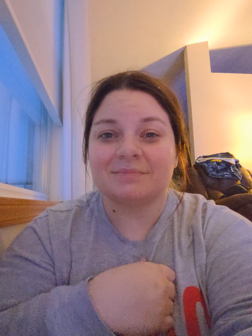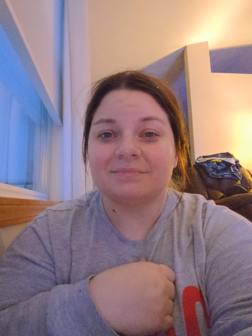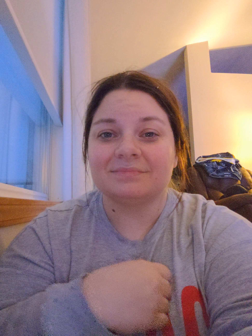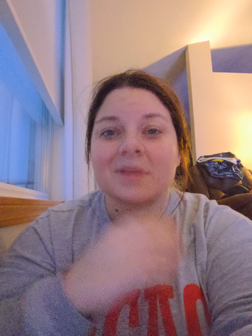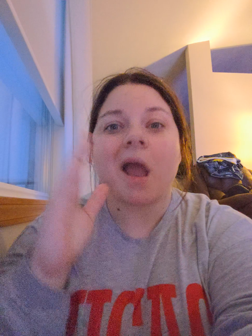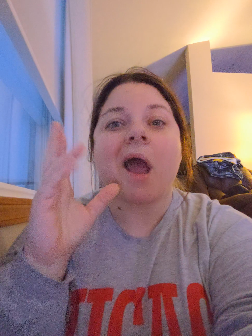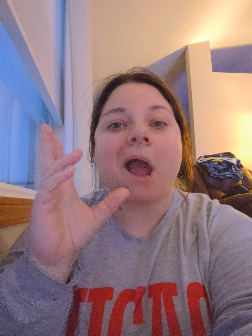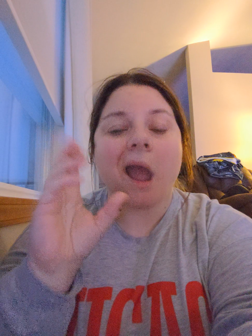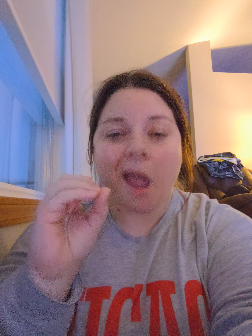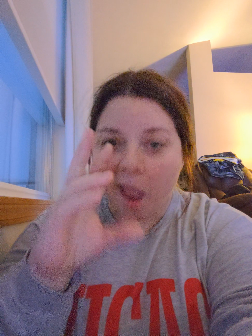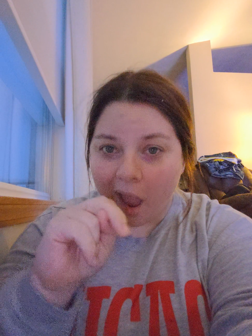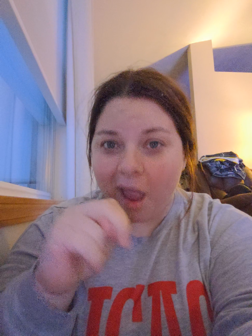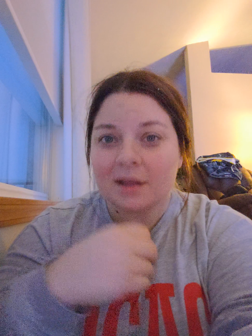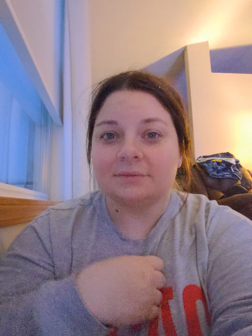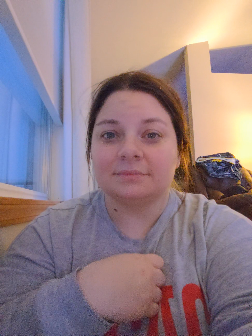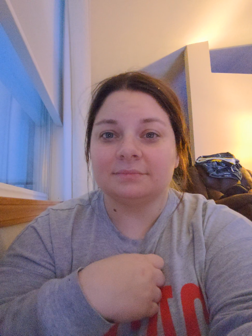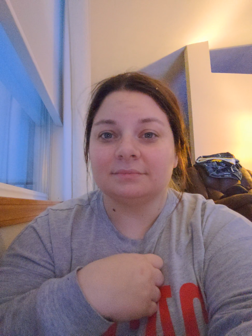on